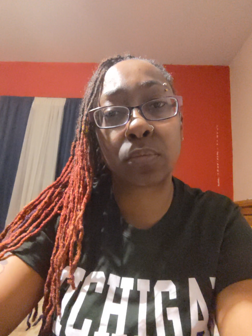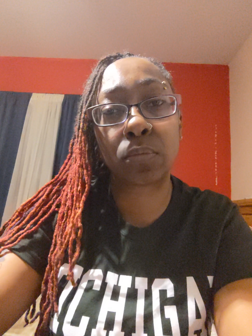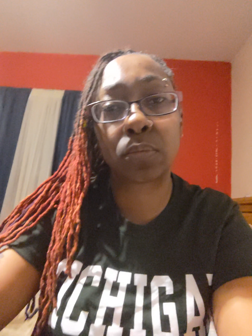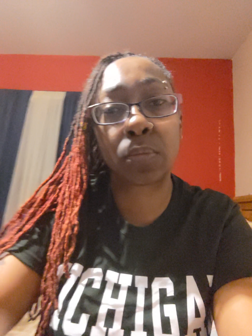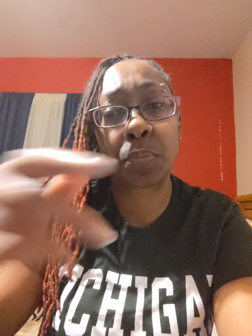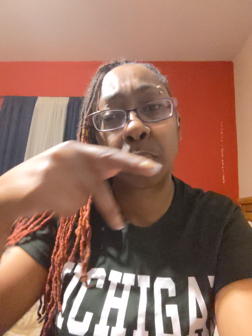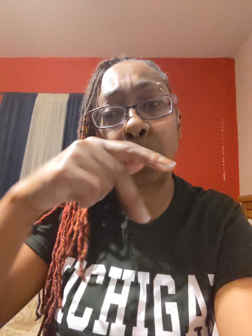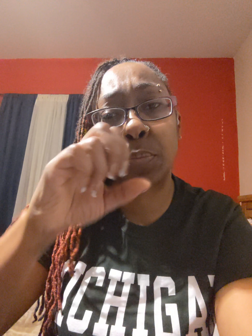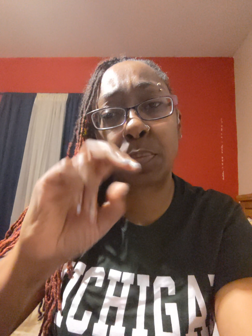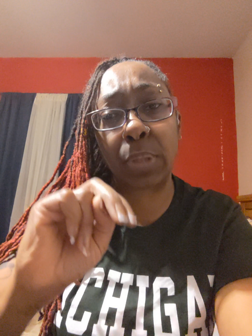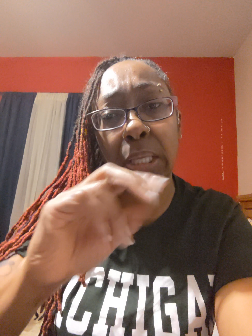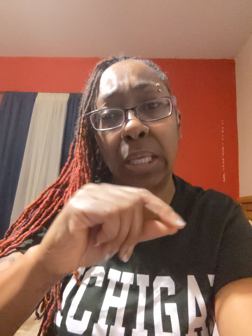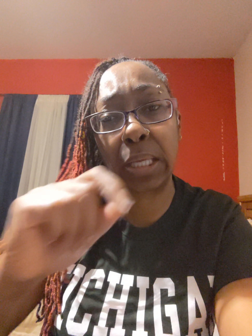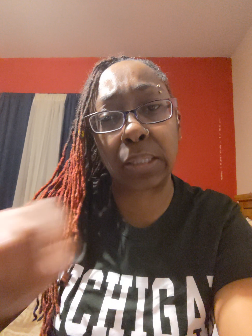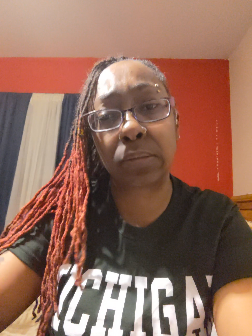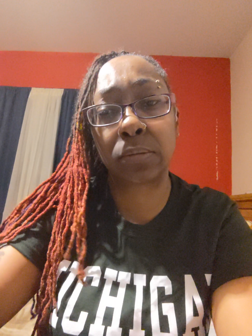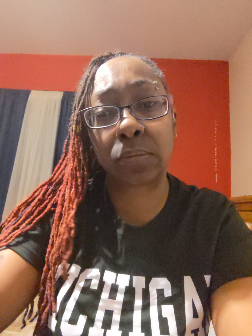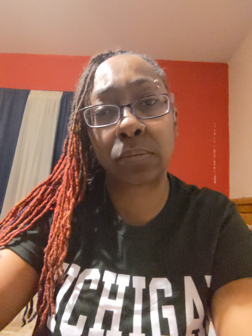pen